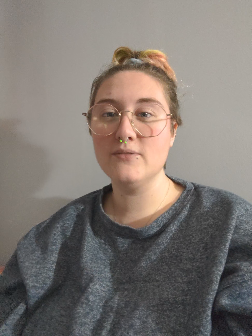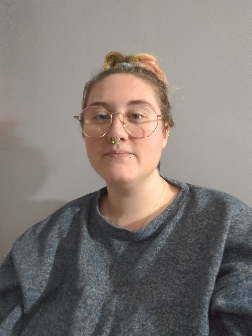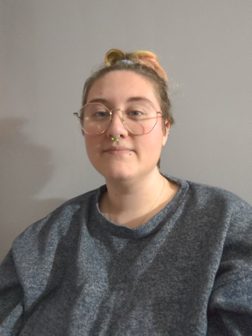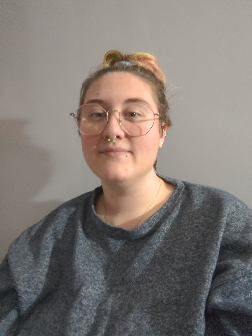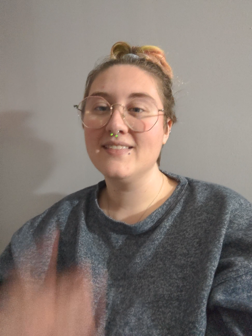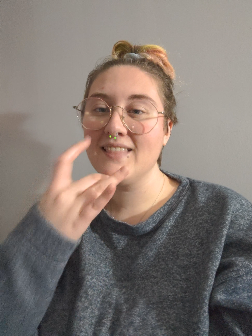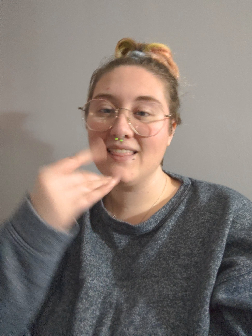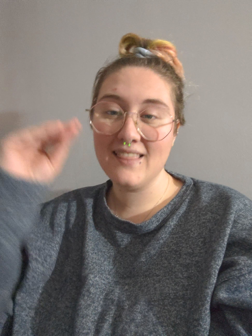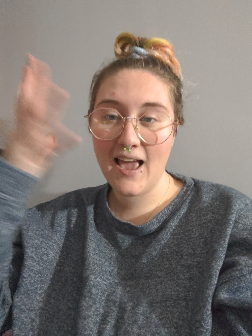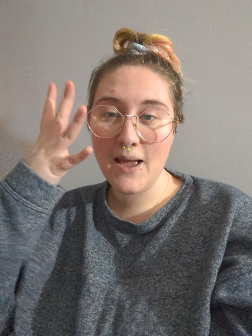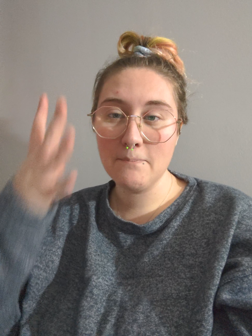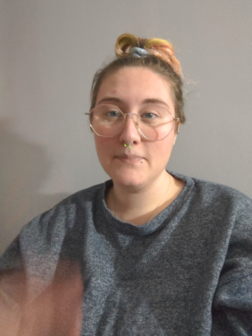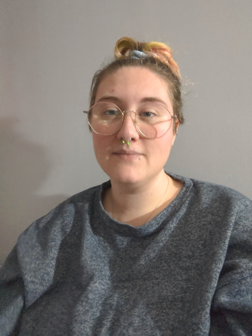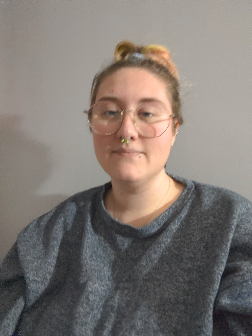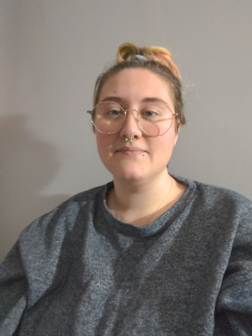lamp